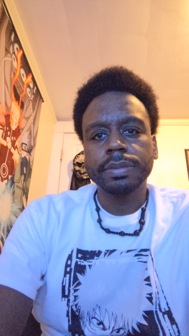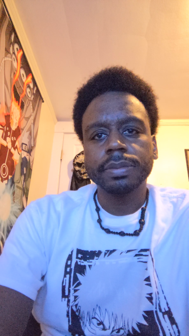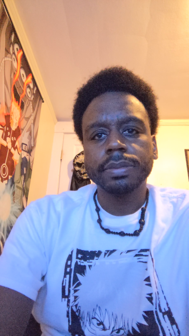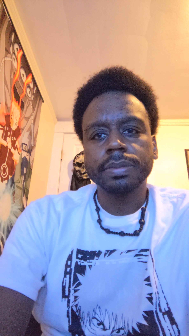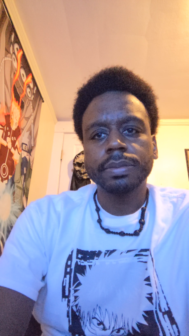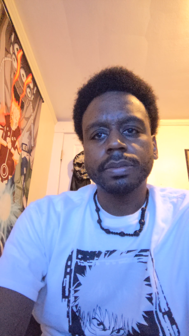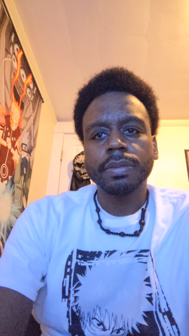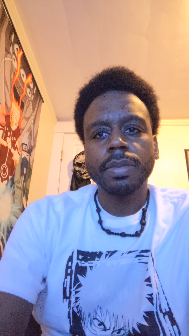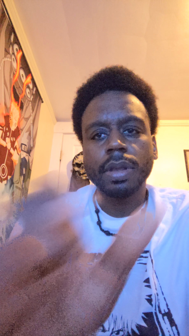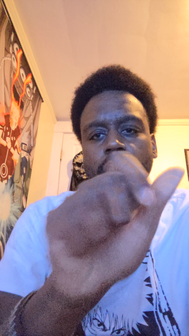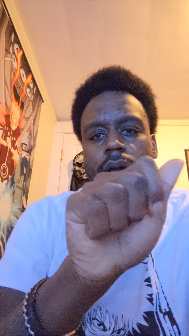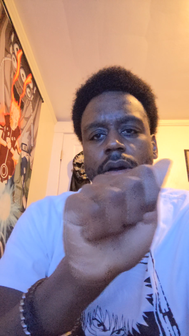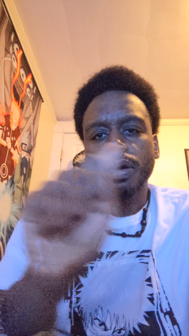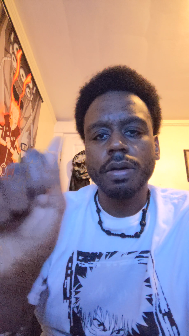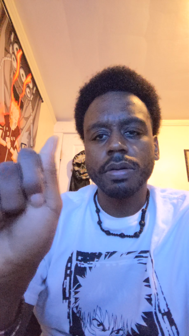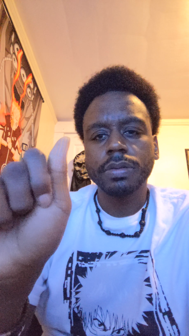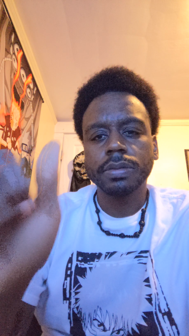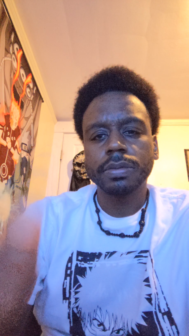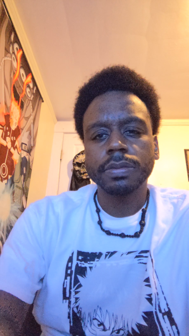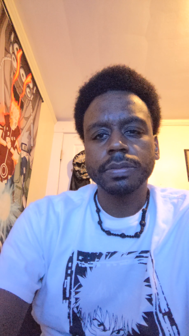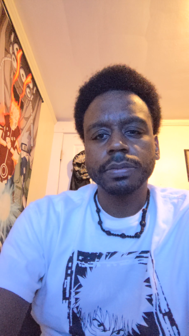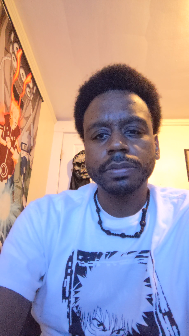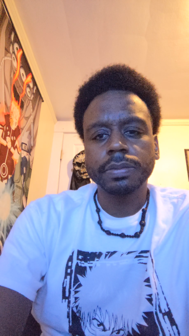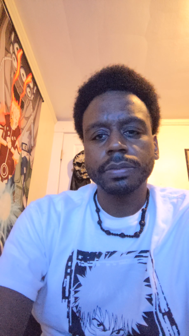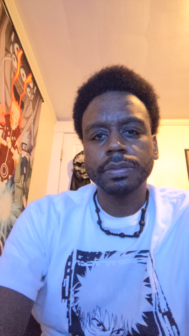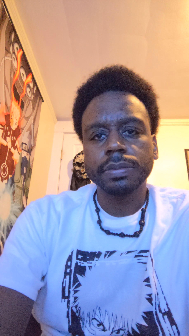a